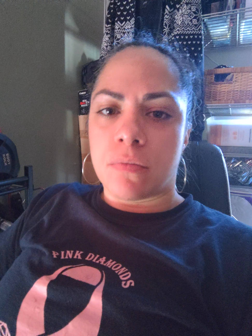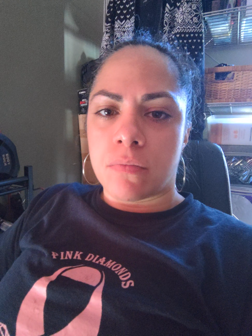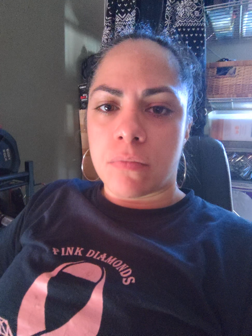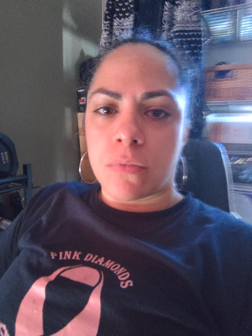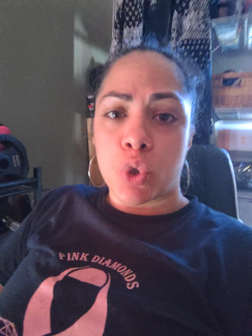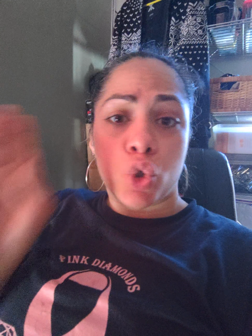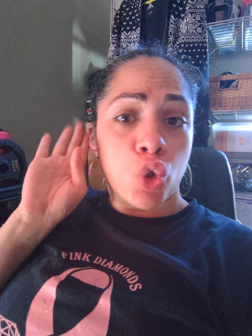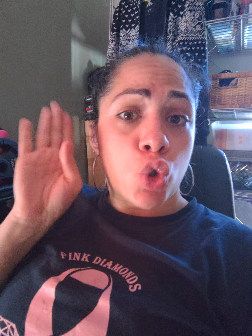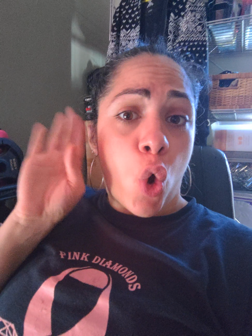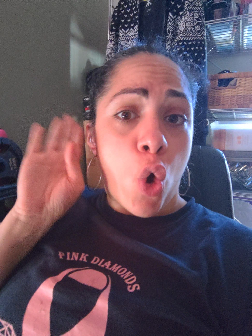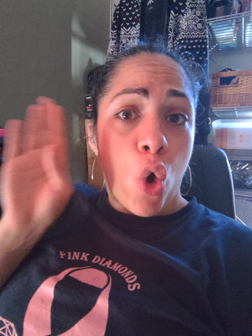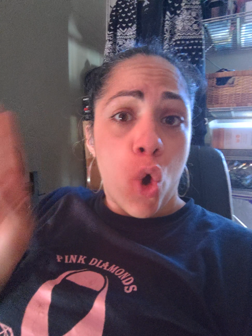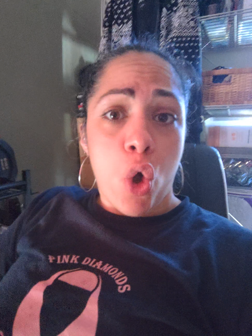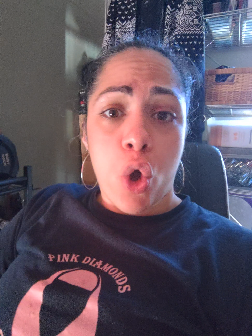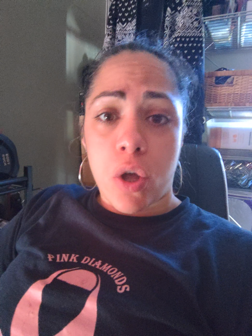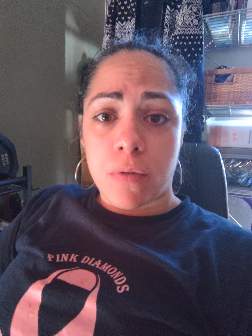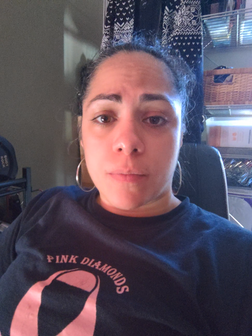dog